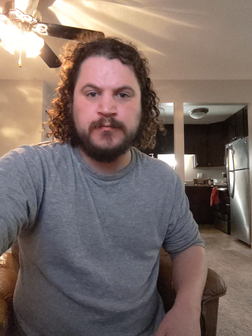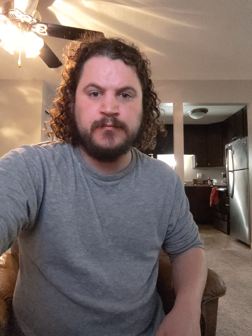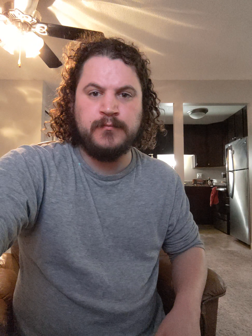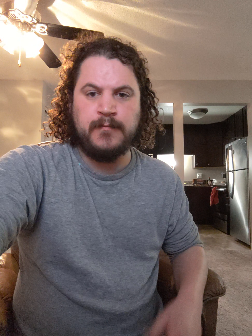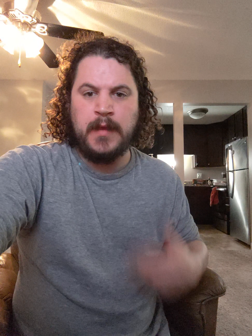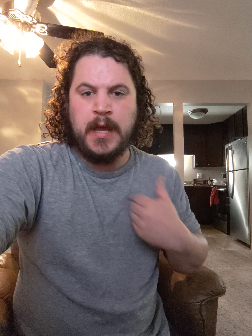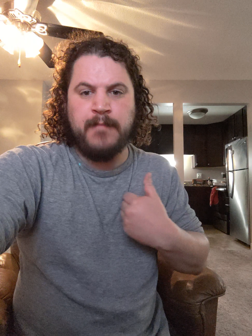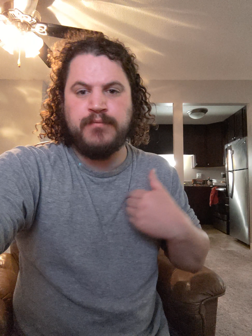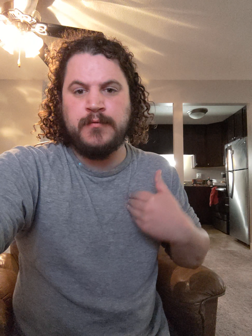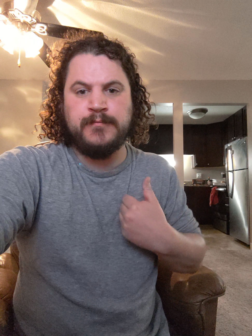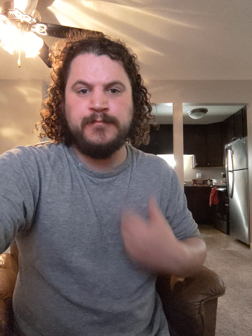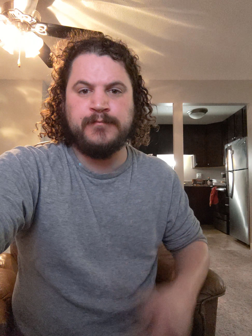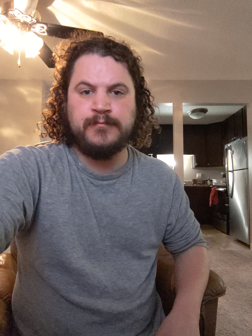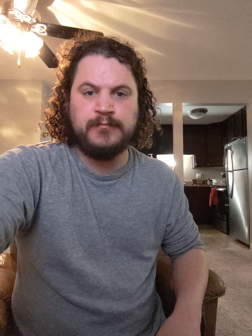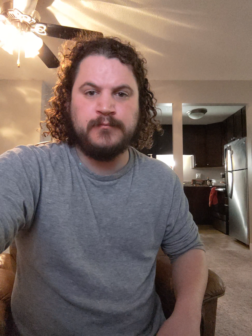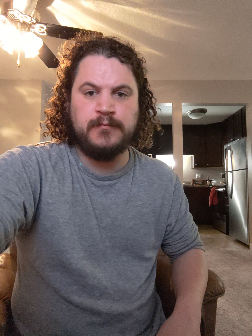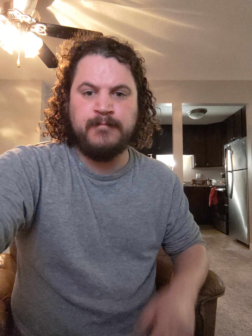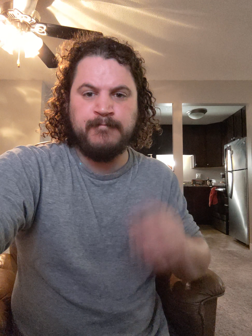animal